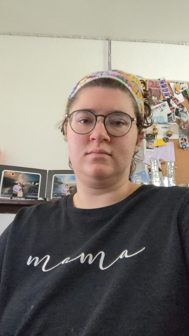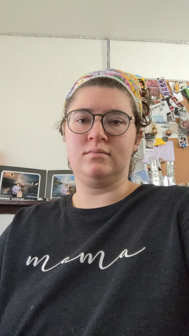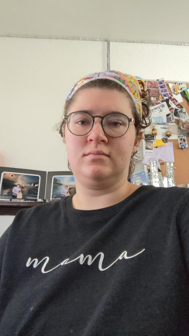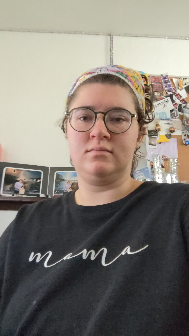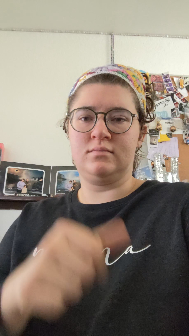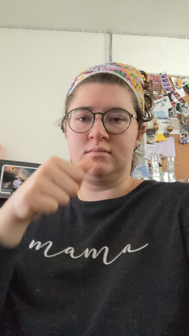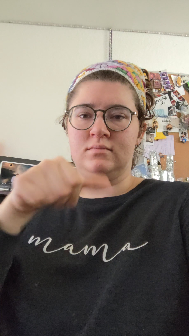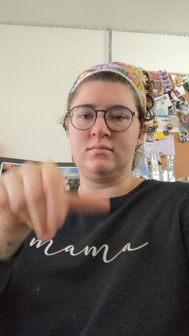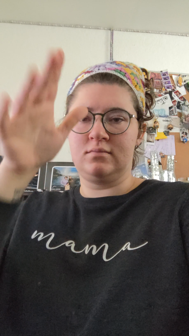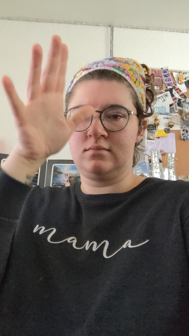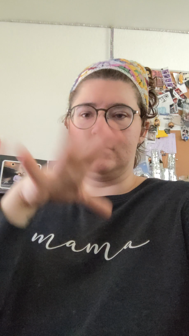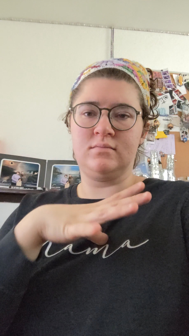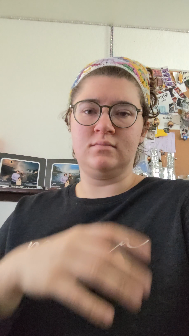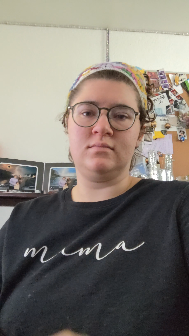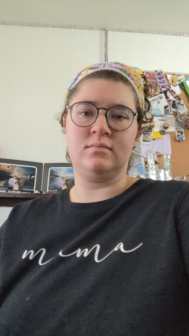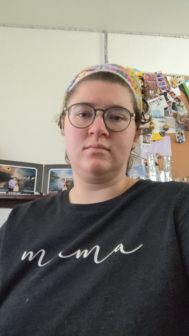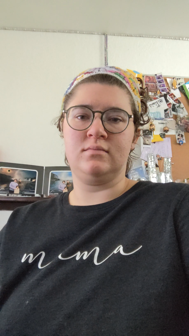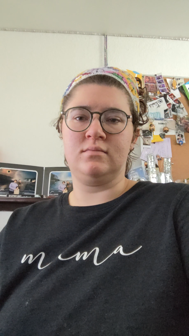mailman